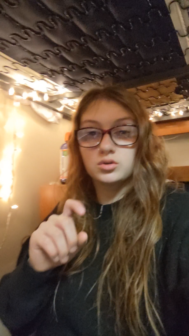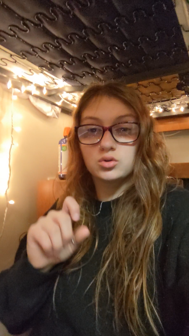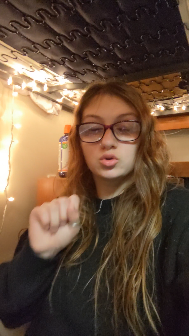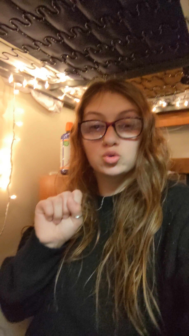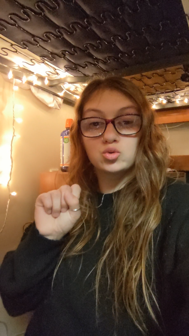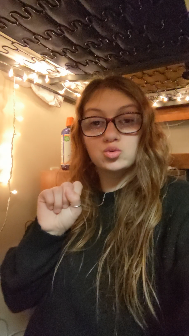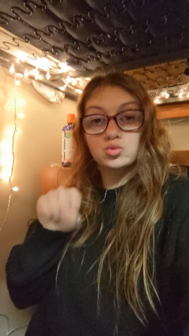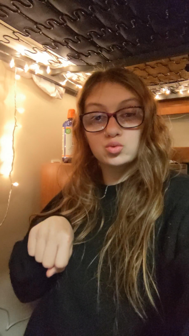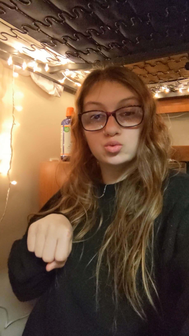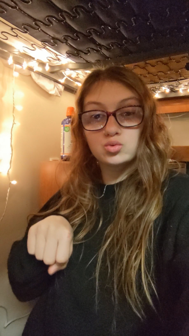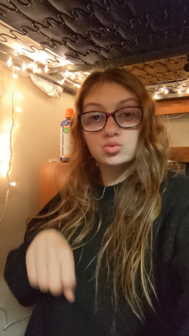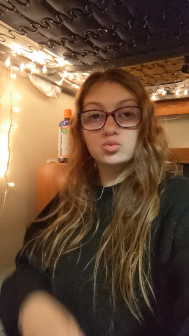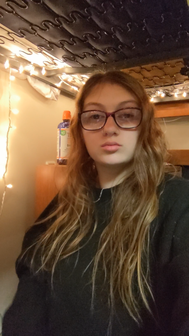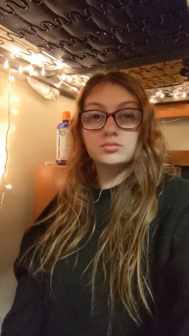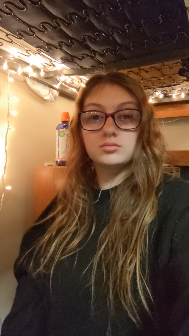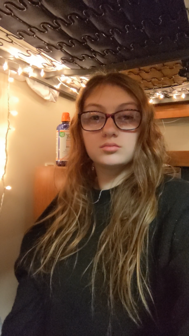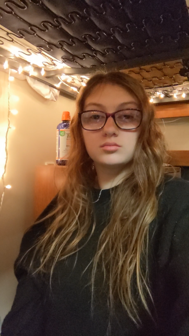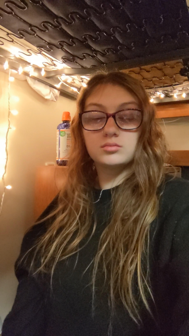could